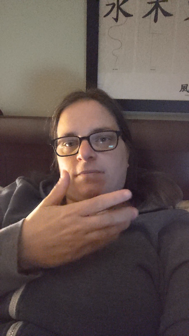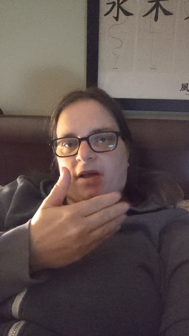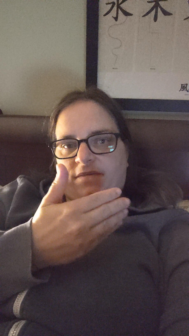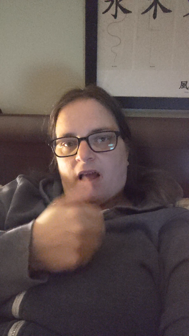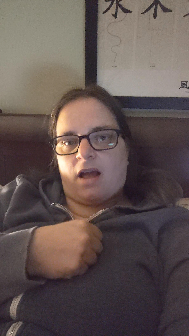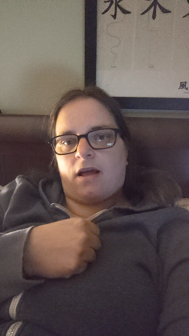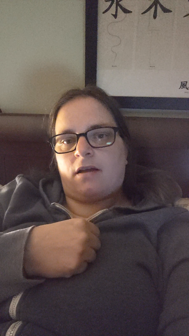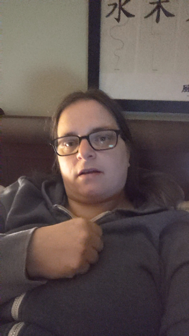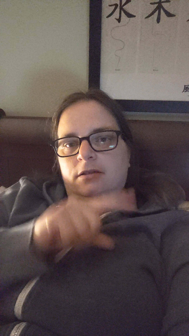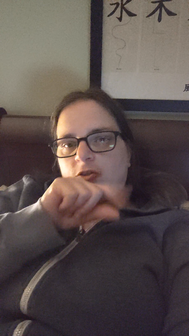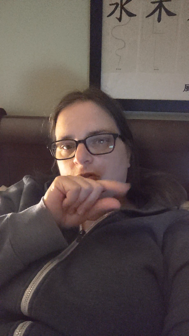chicken